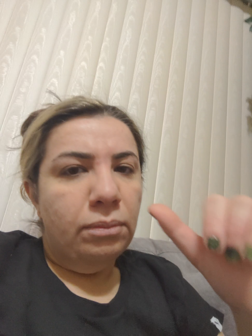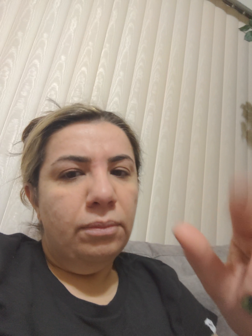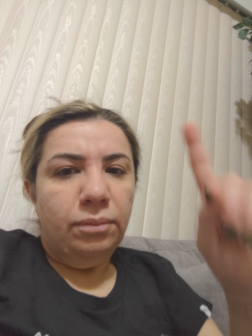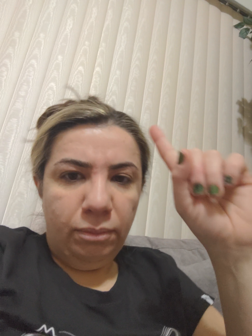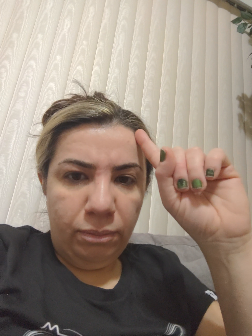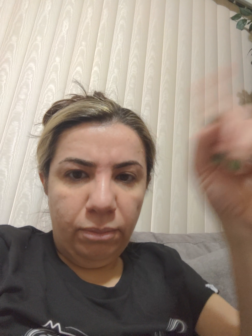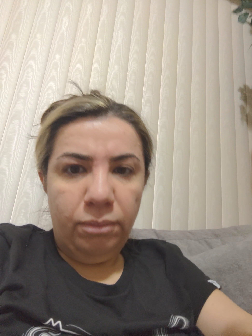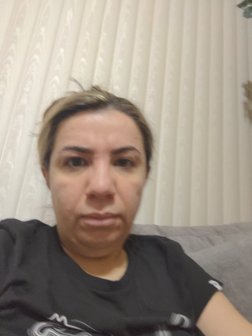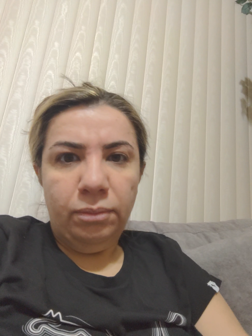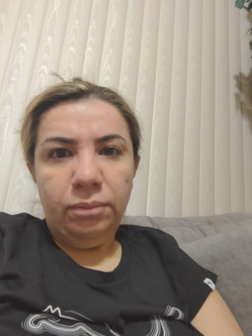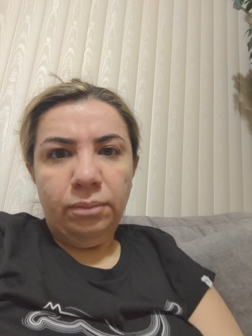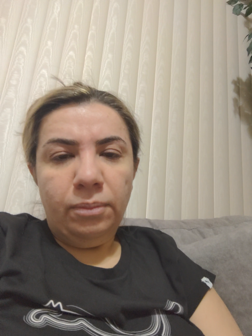penny